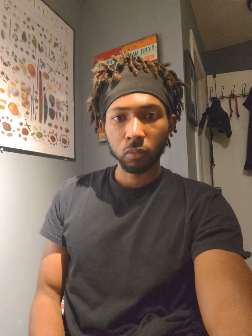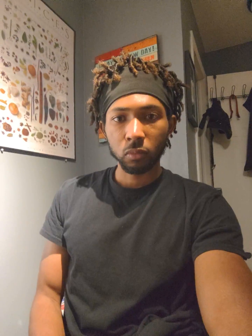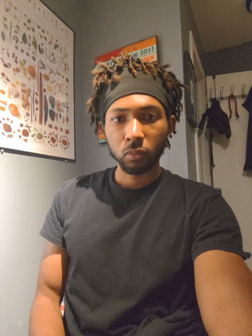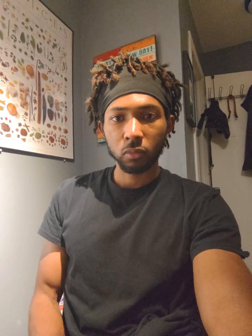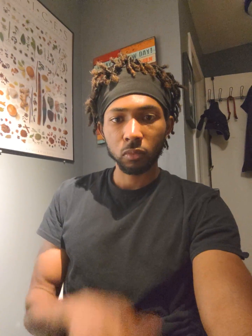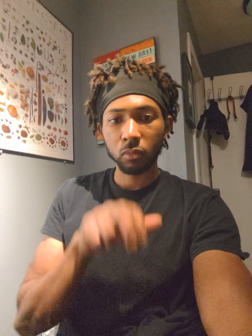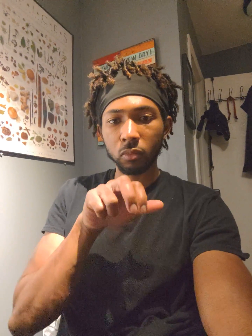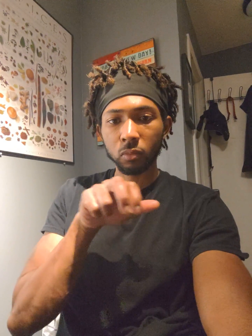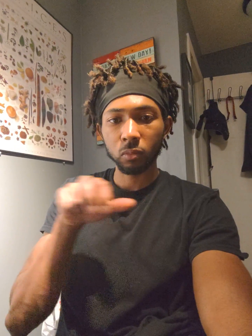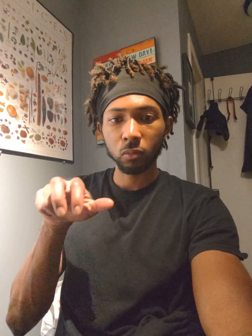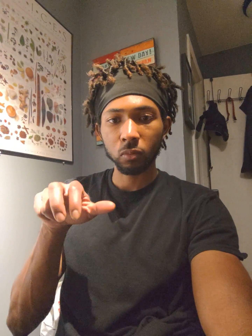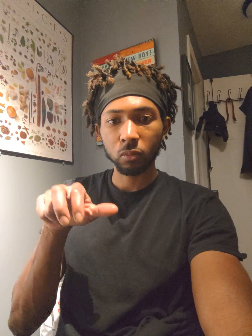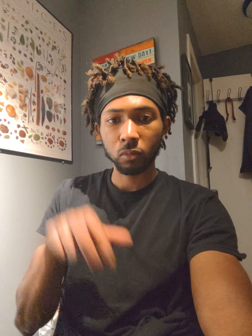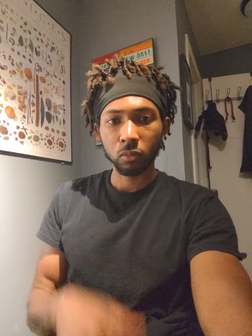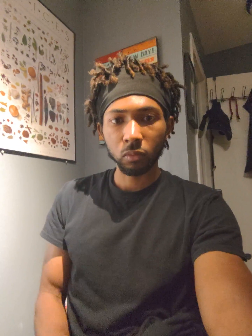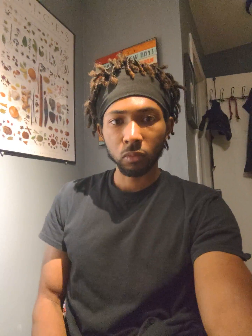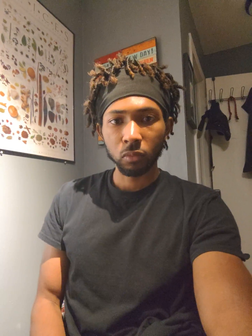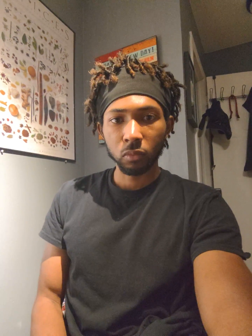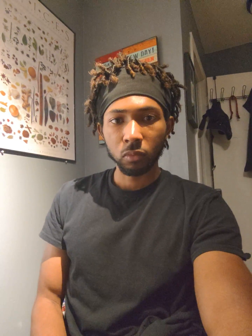bench